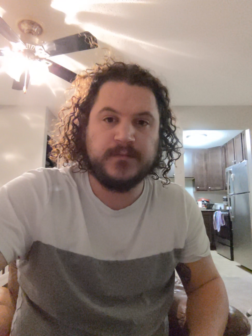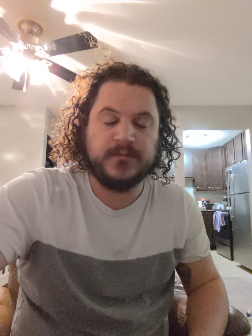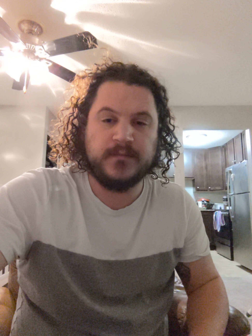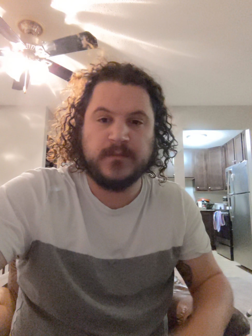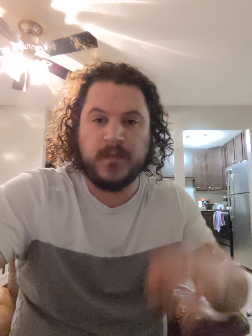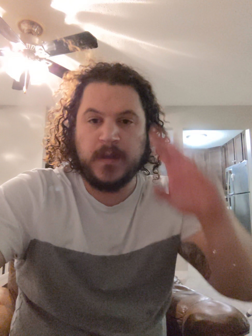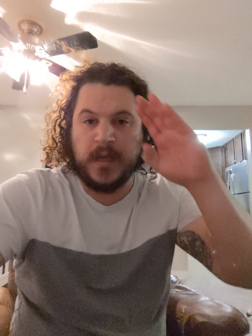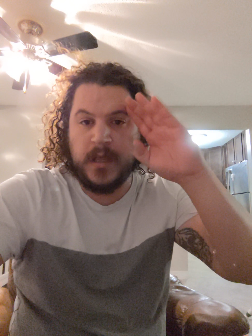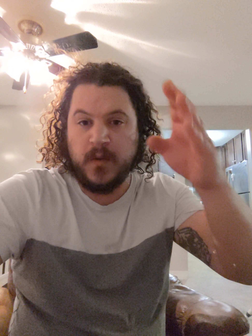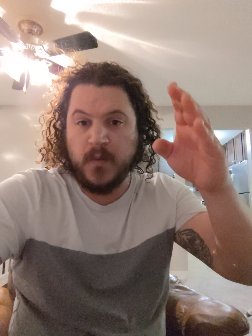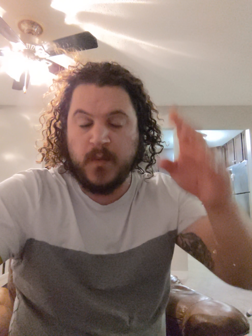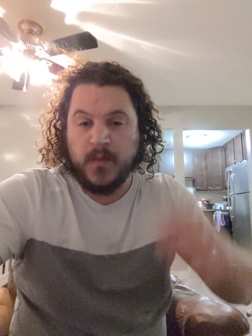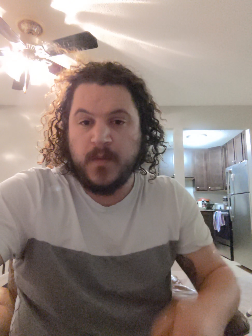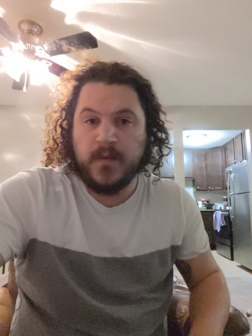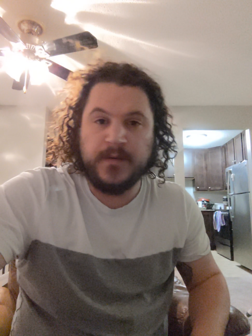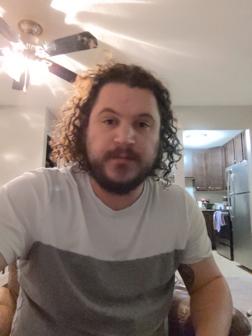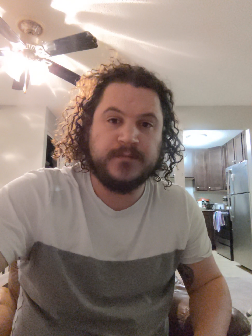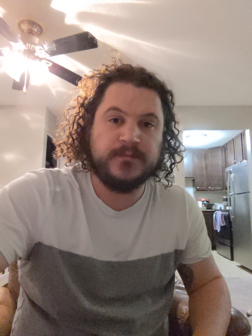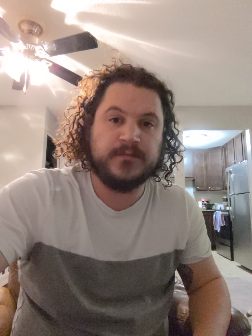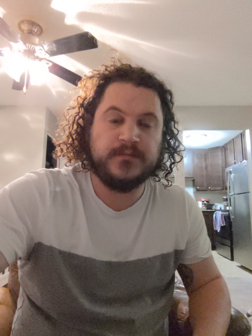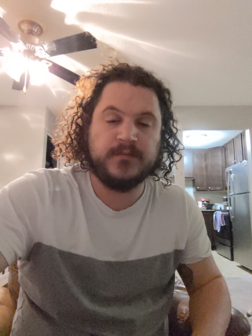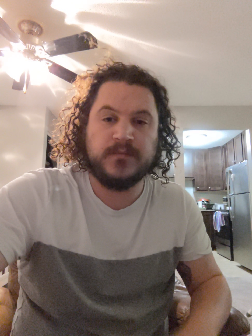hello